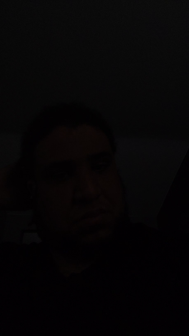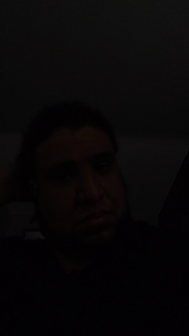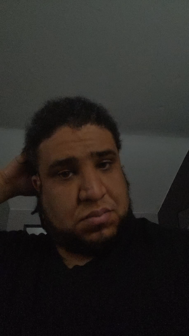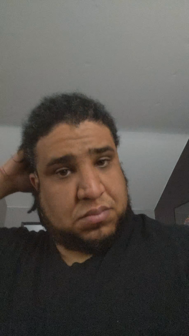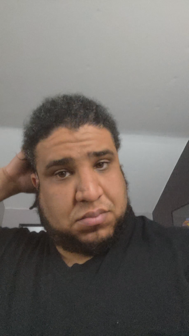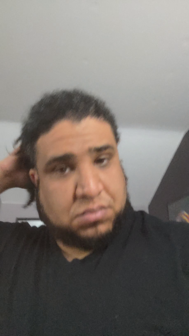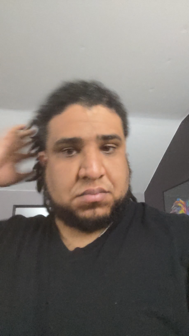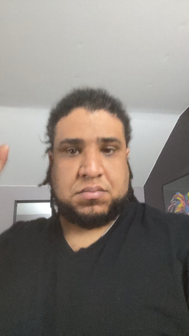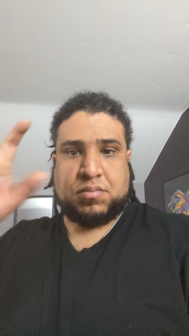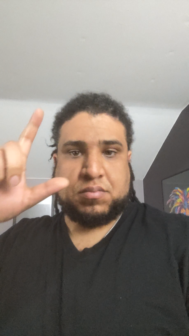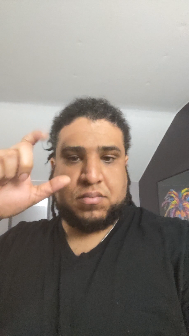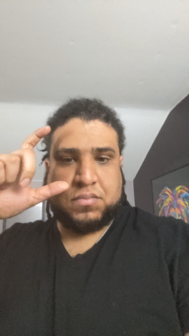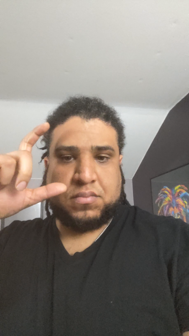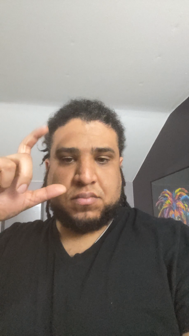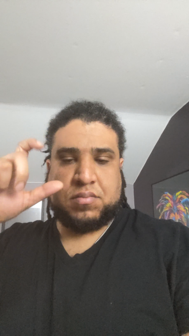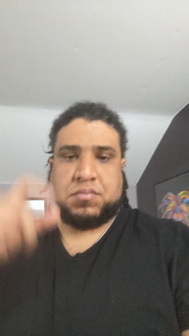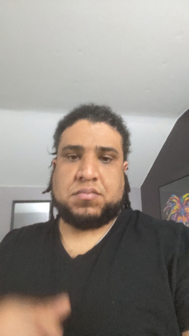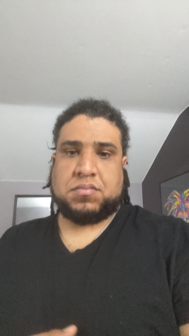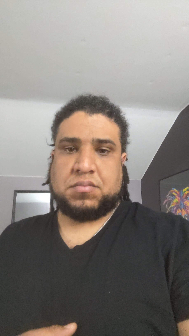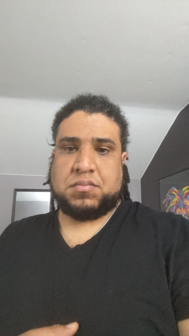camera